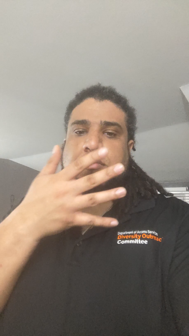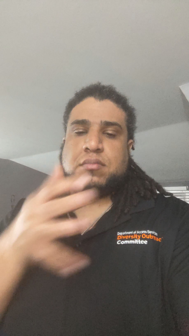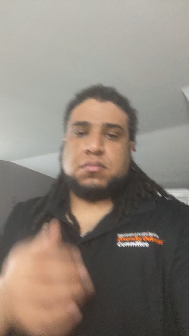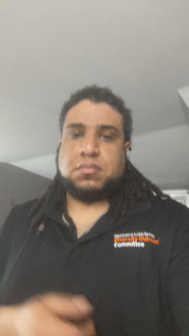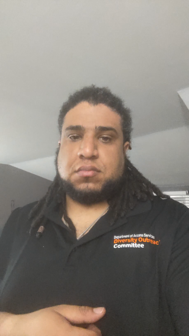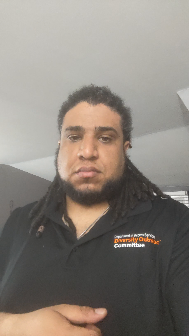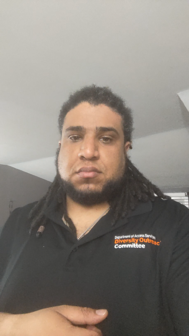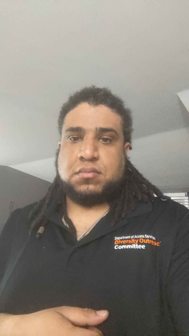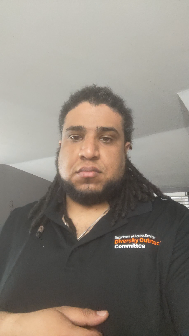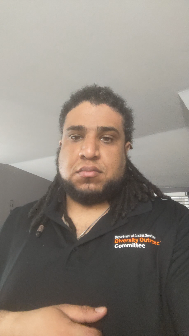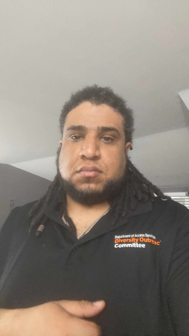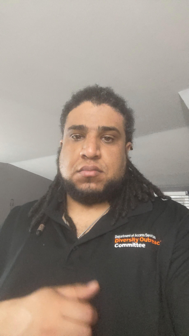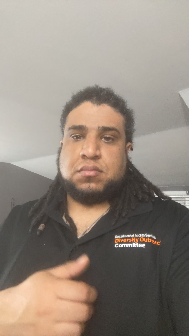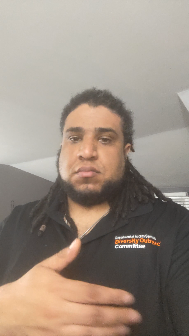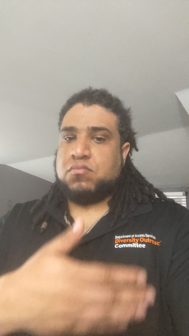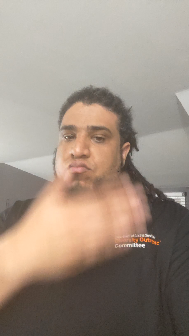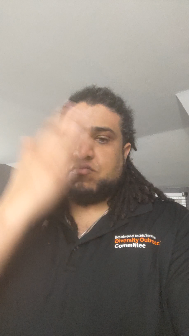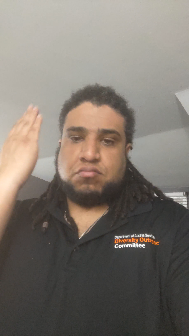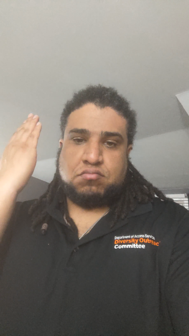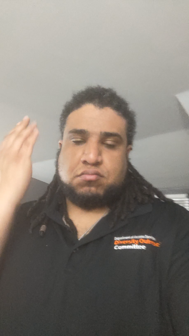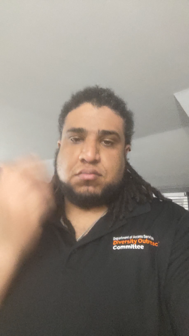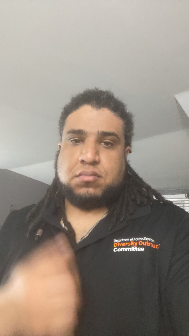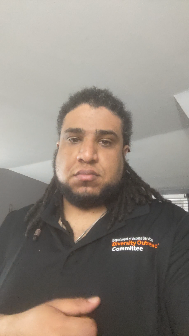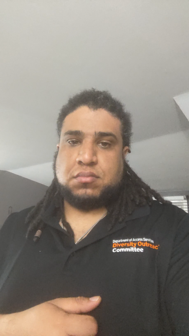all gone